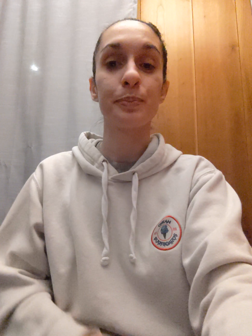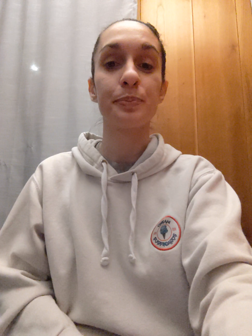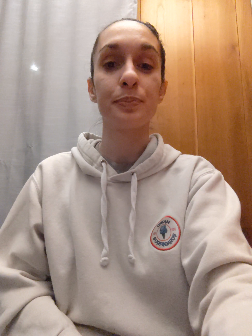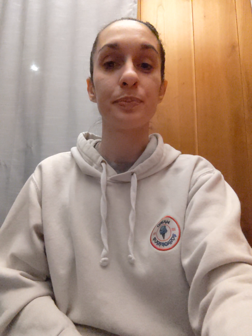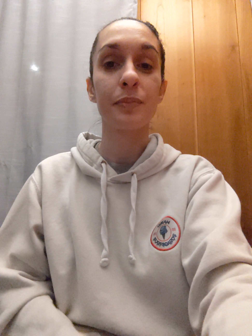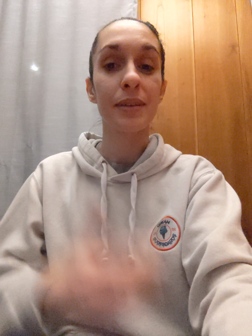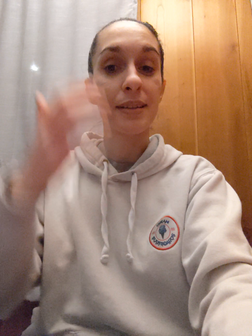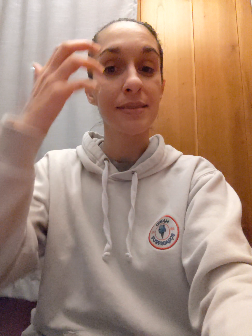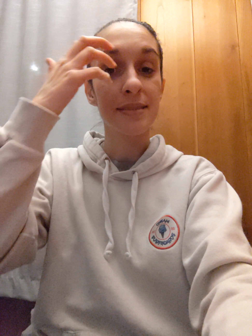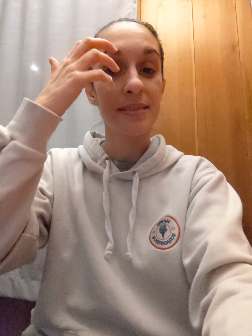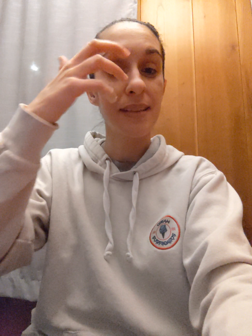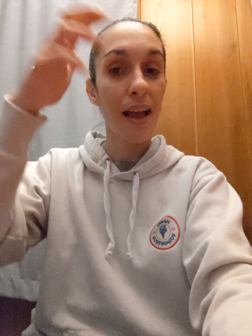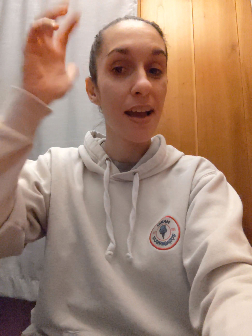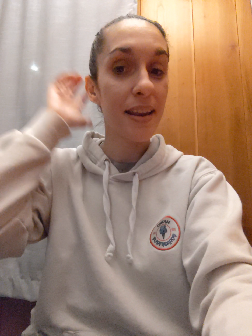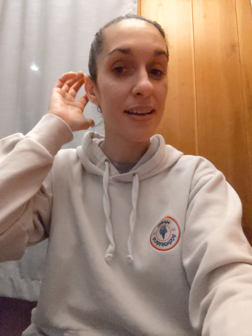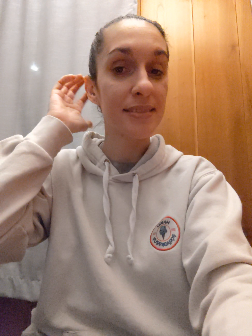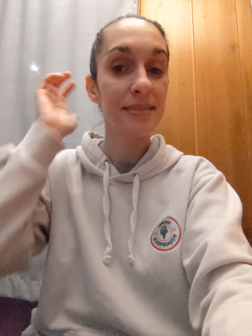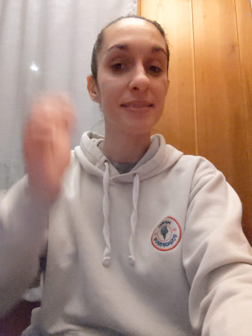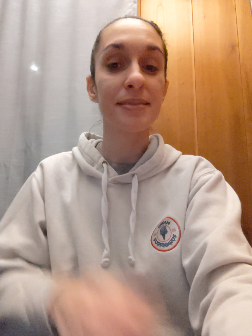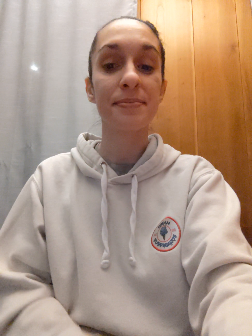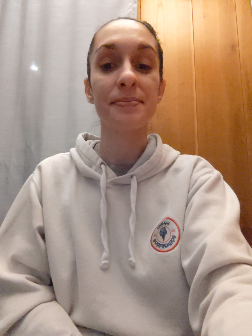lion